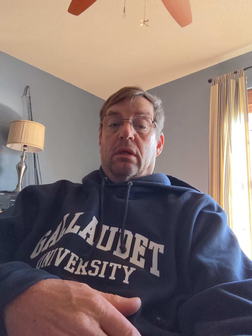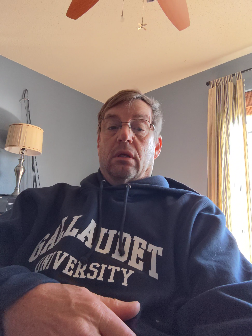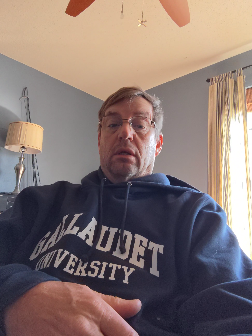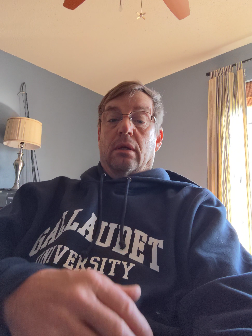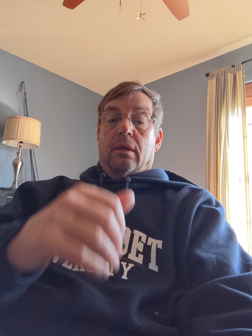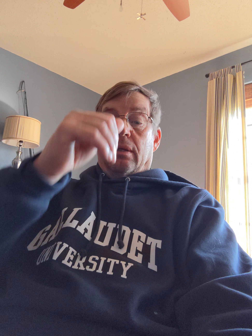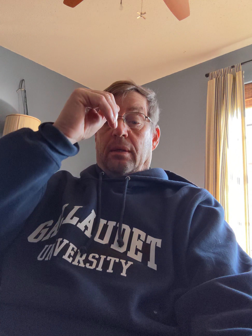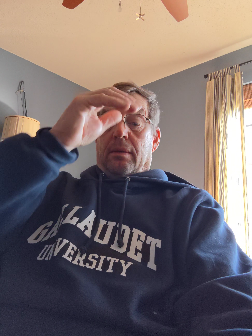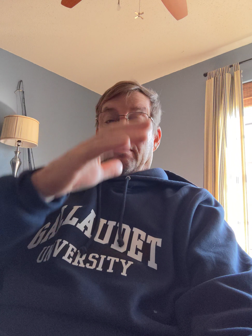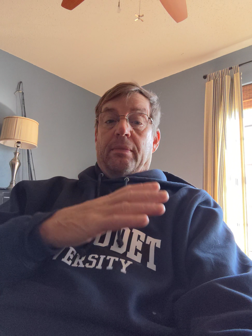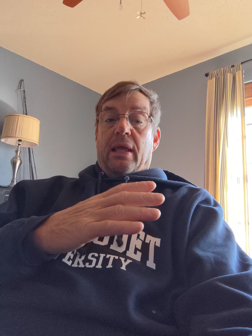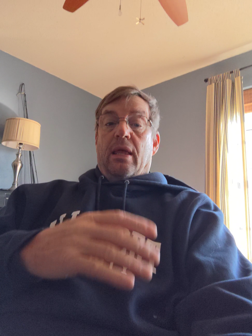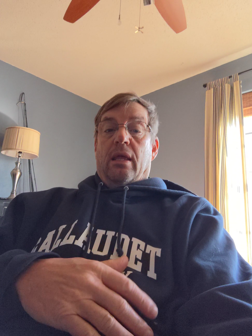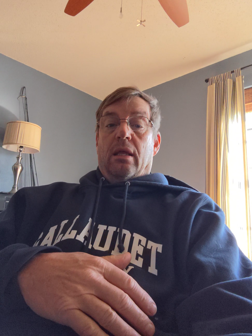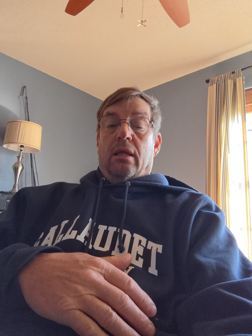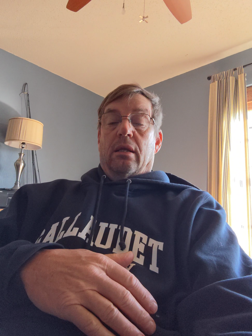man